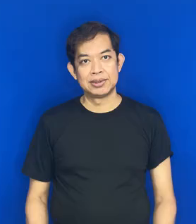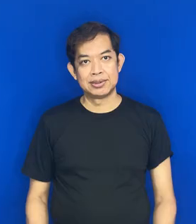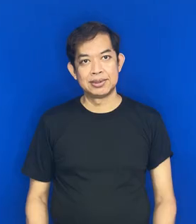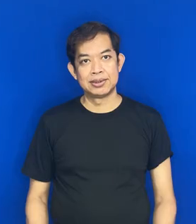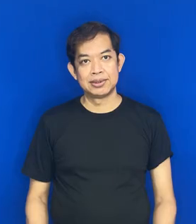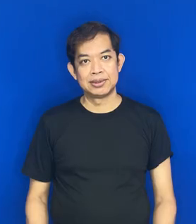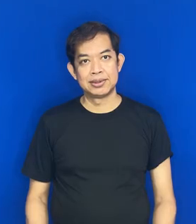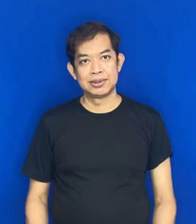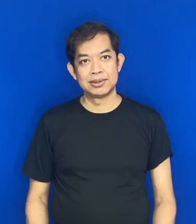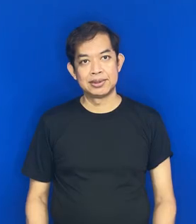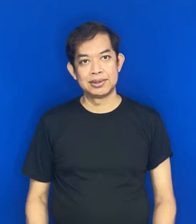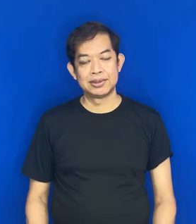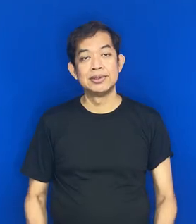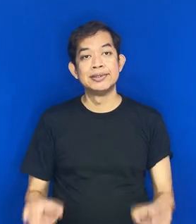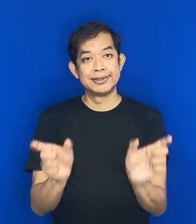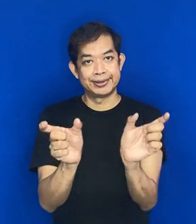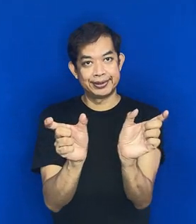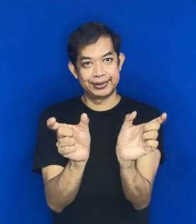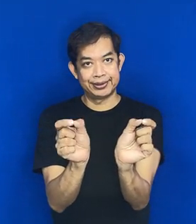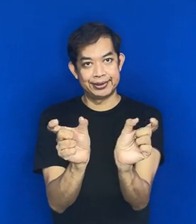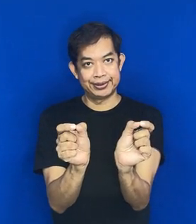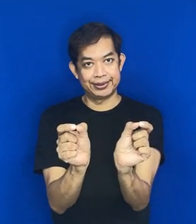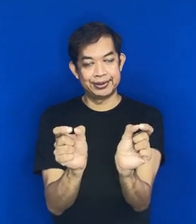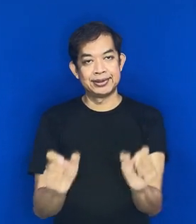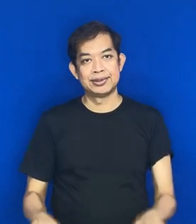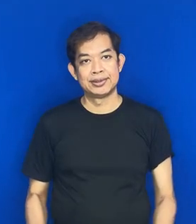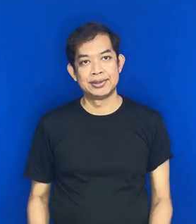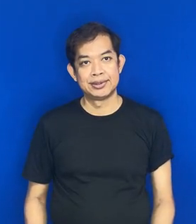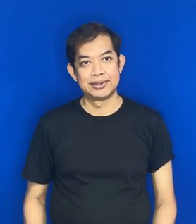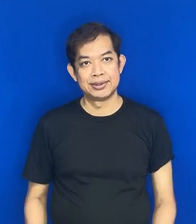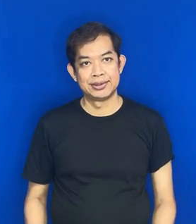crab